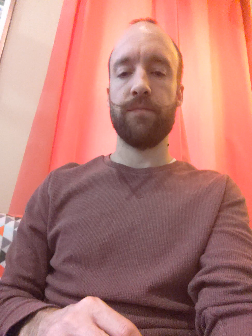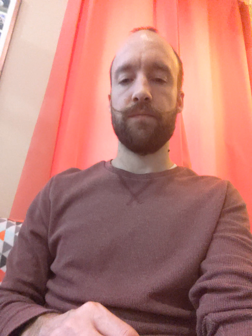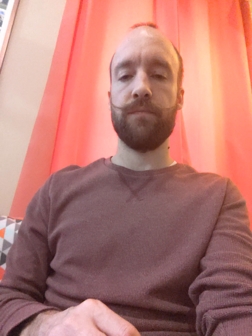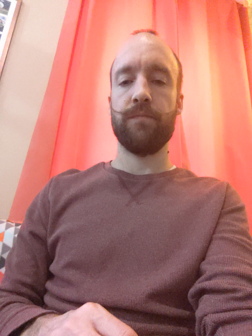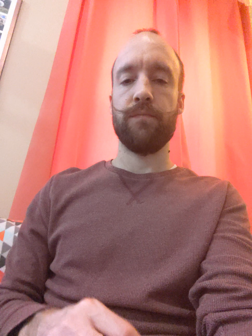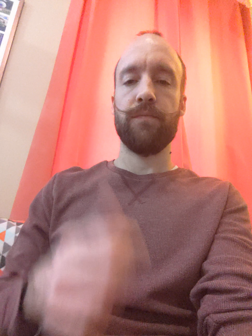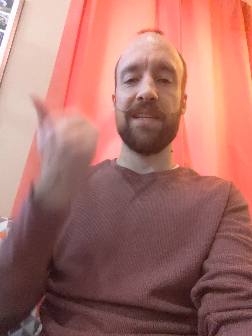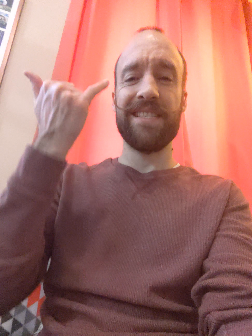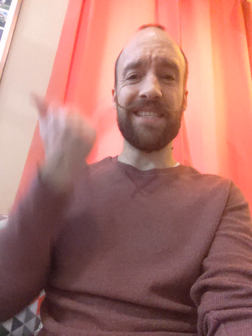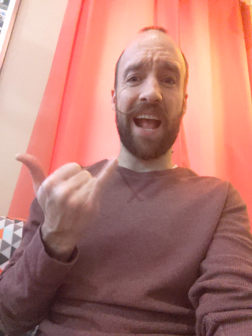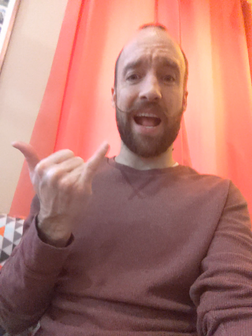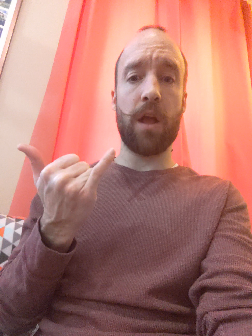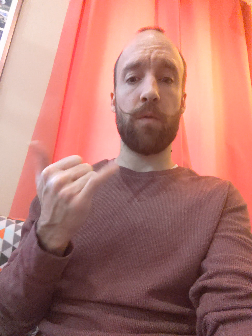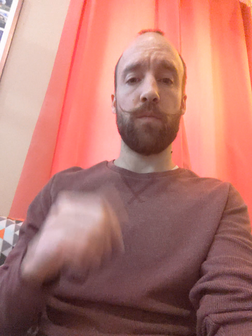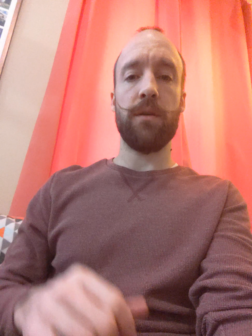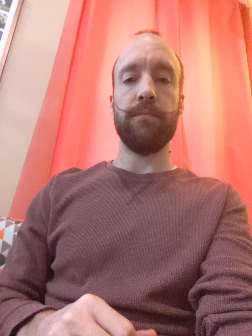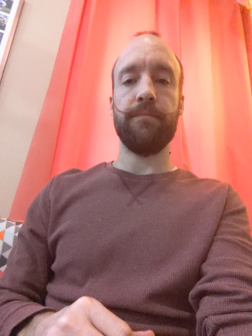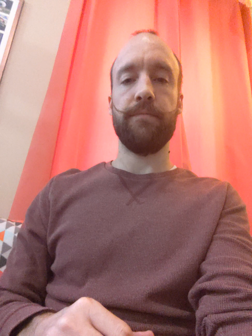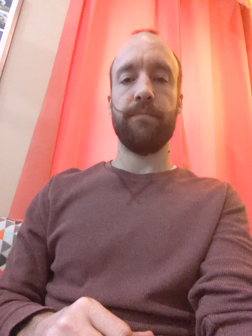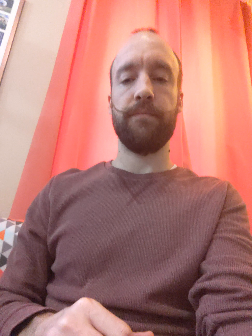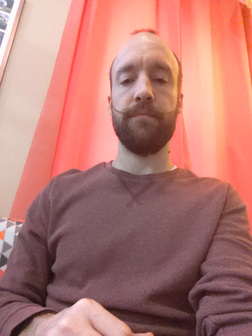now